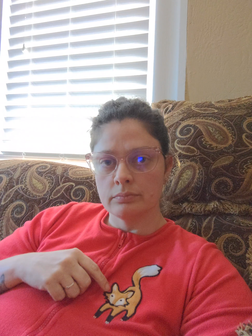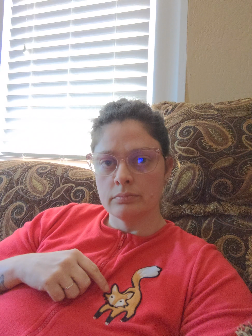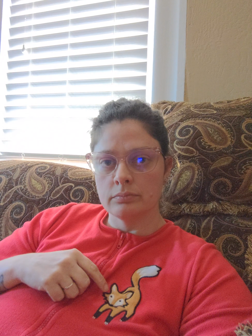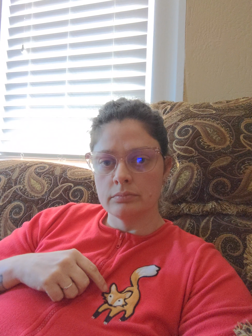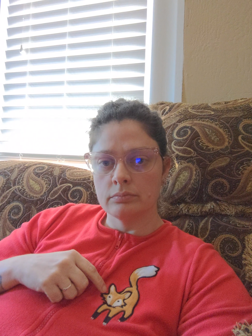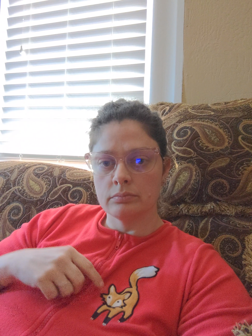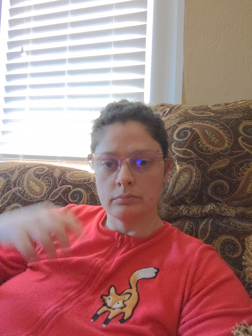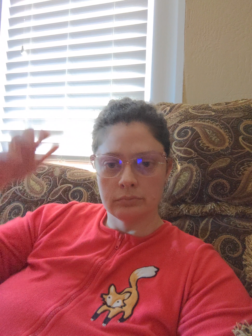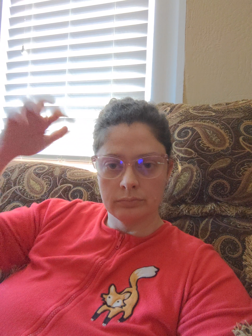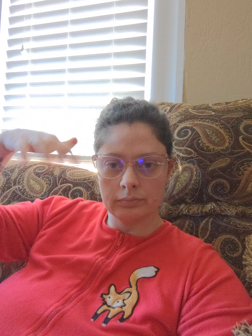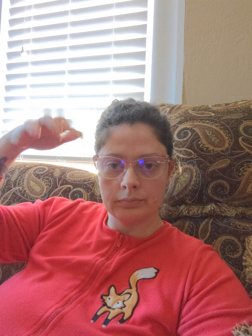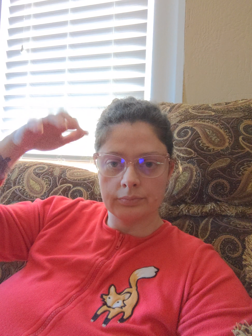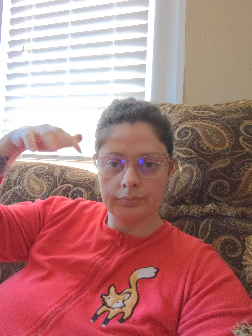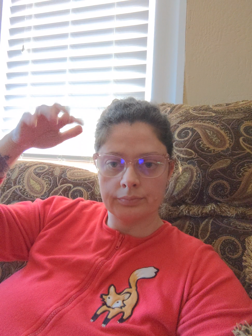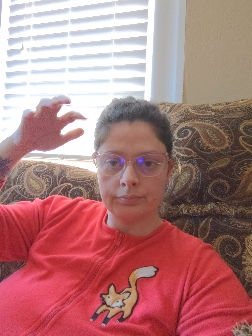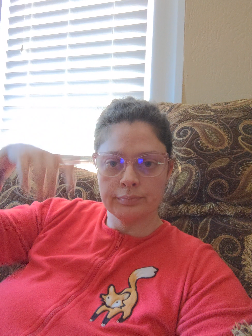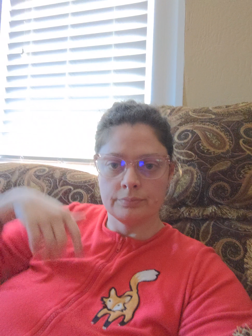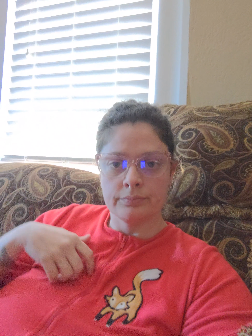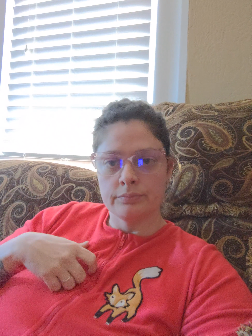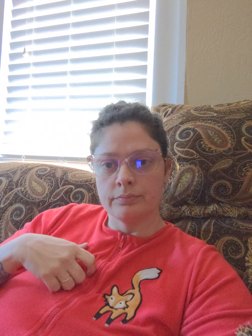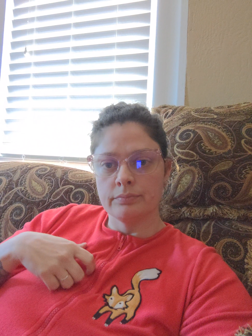rain